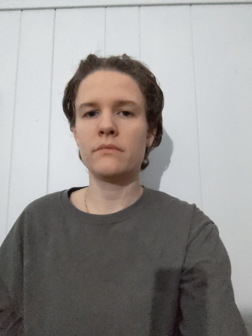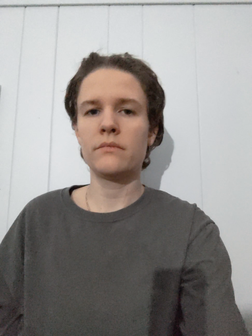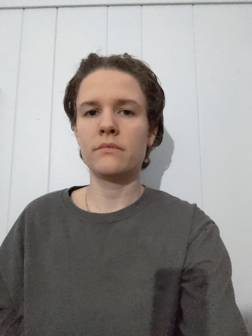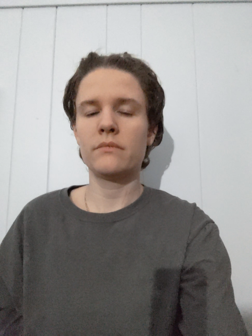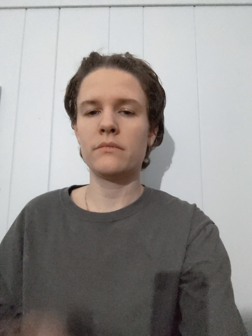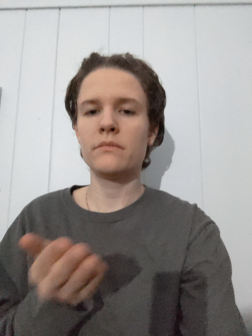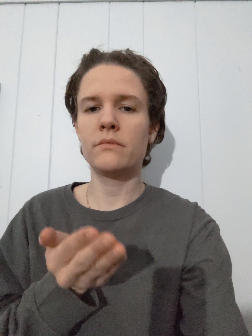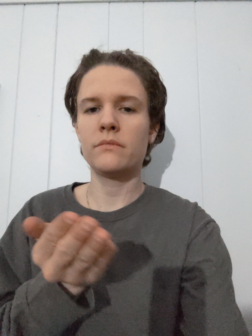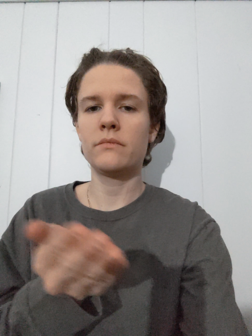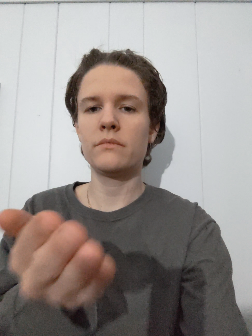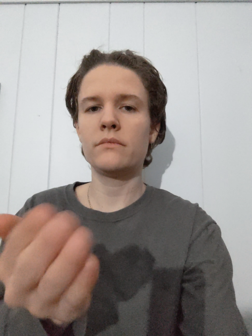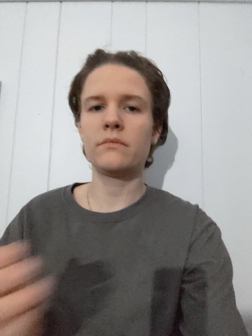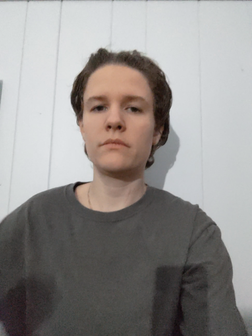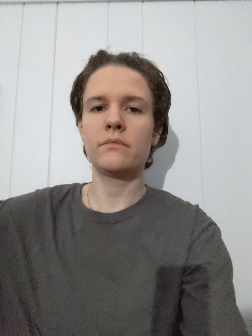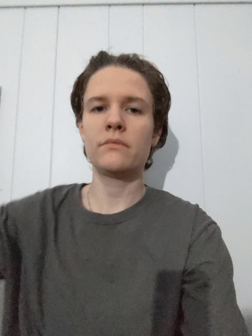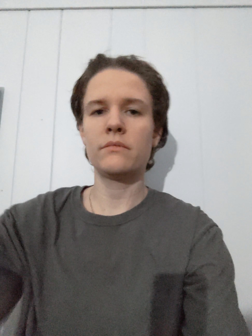boat